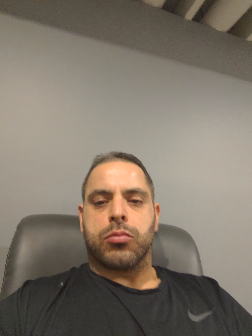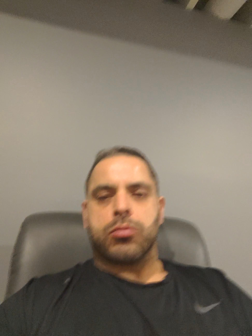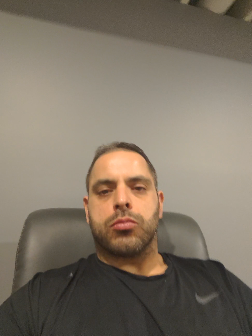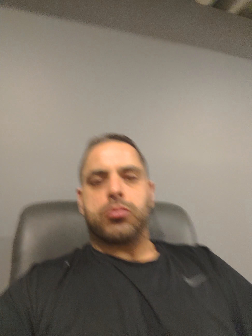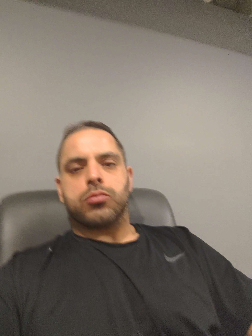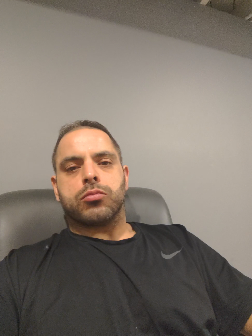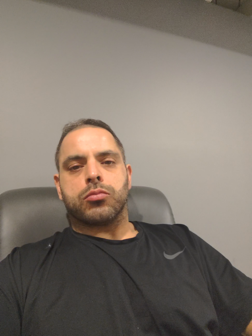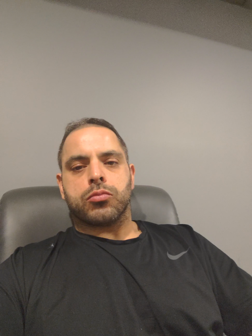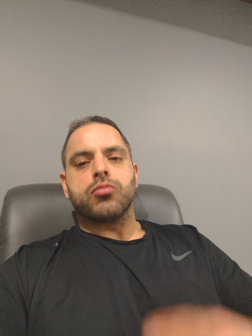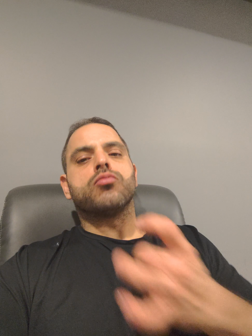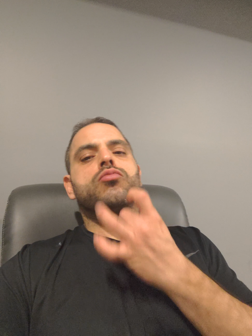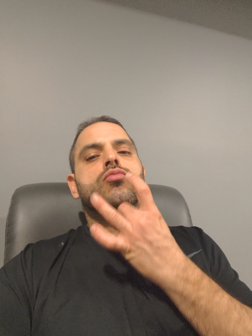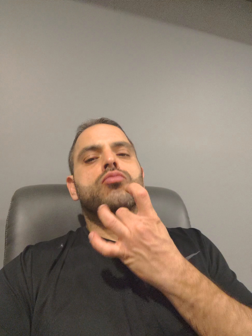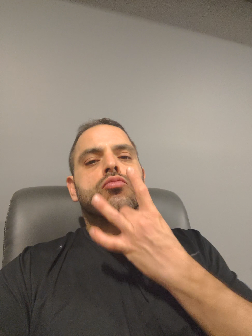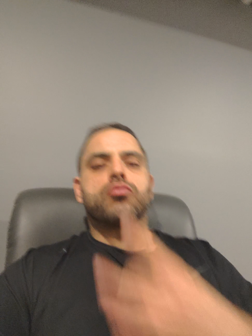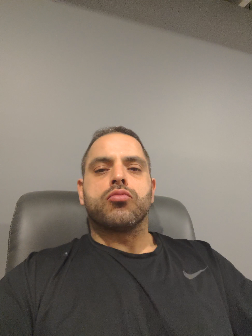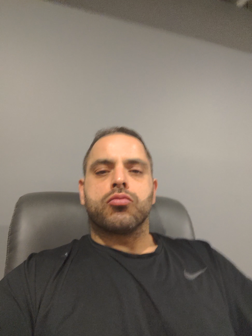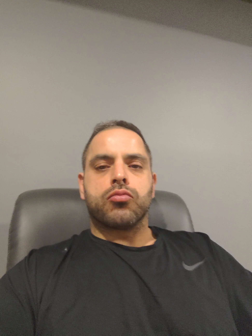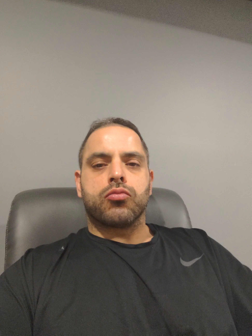lamp